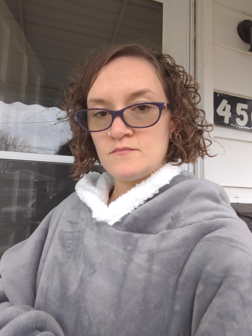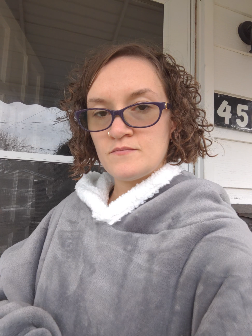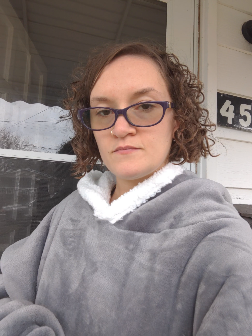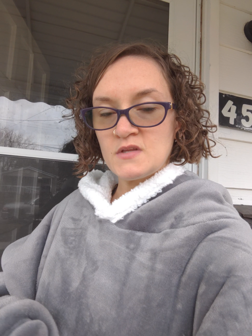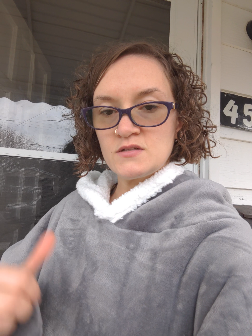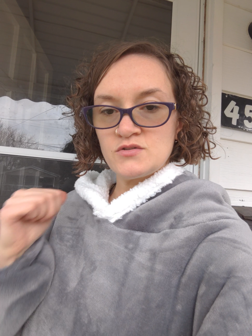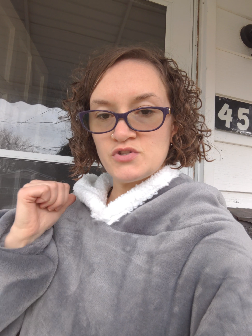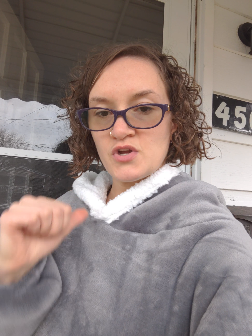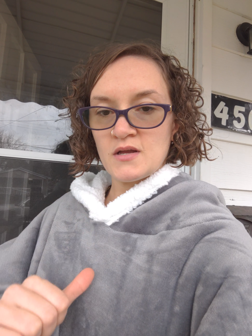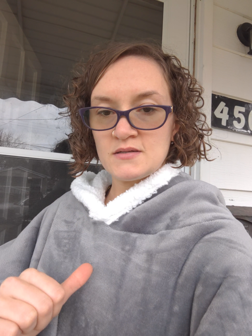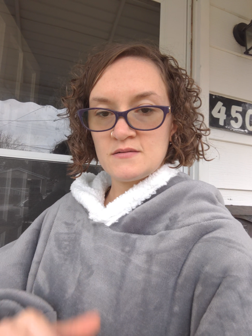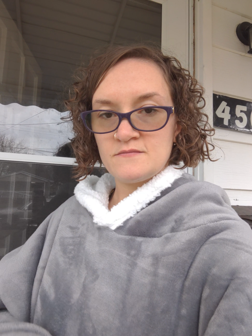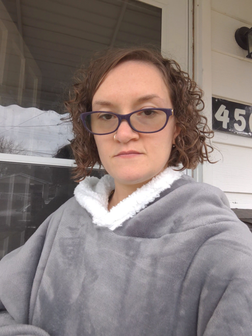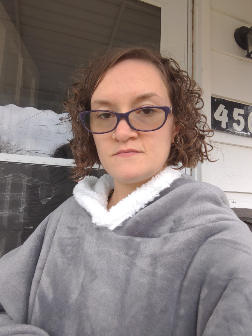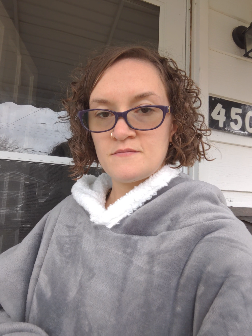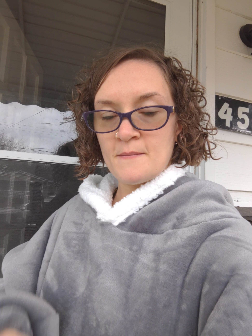jacket